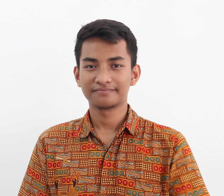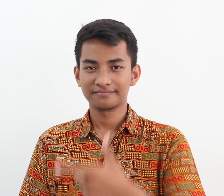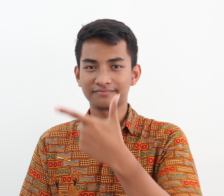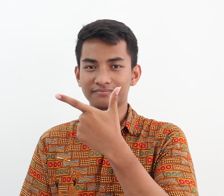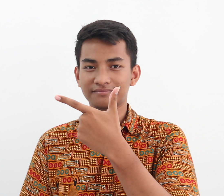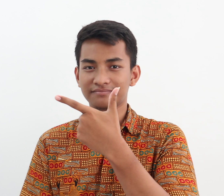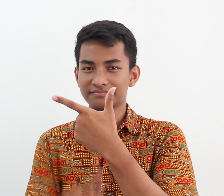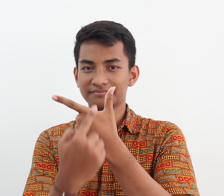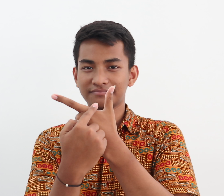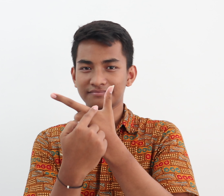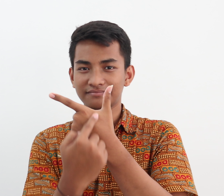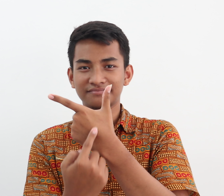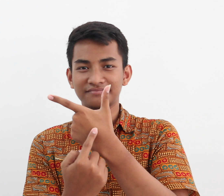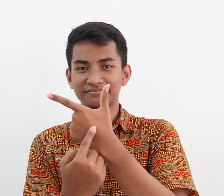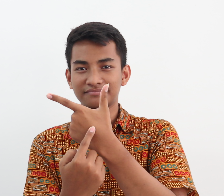Y